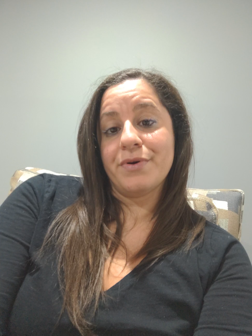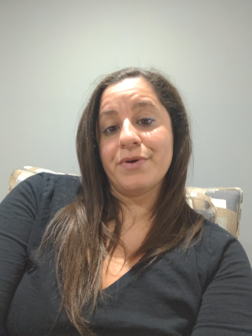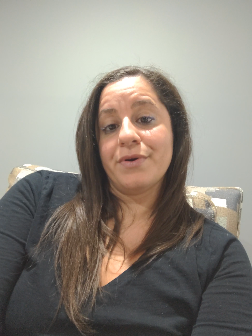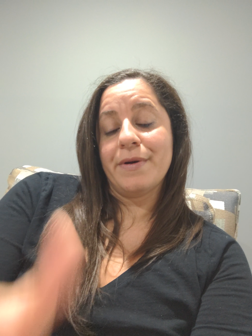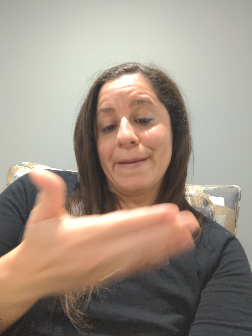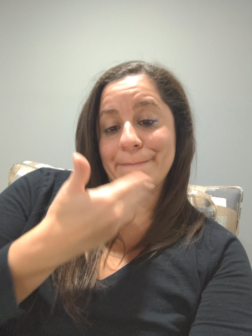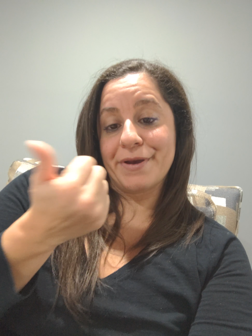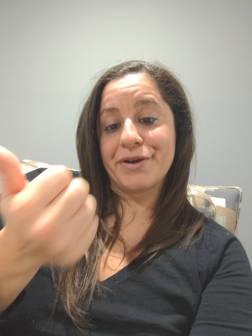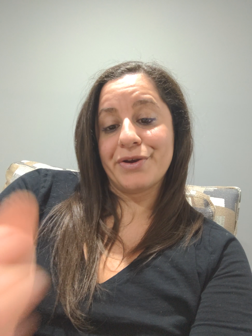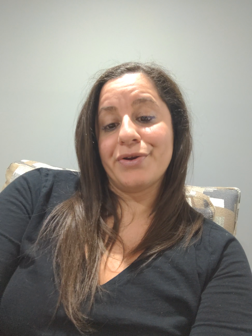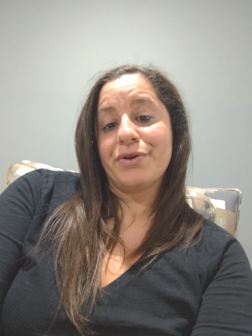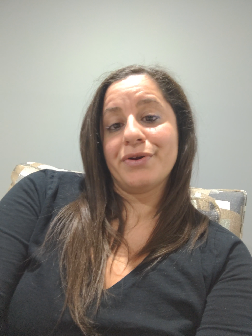better